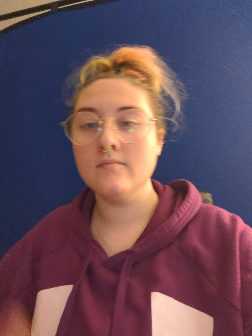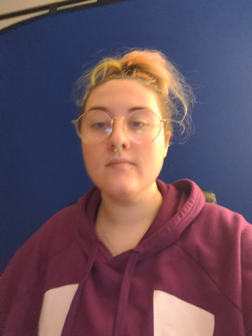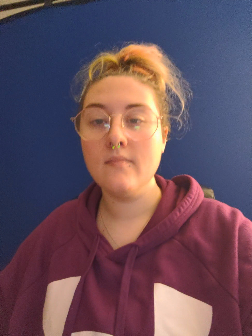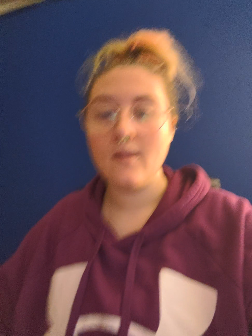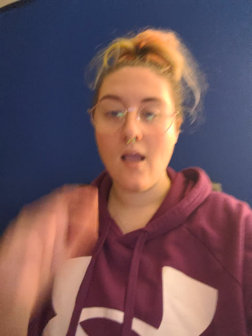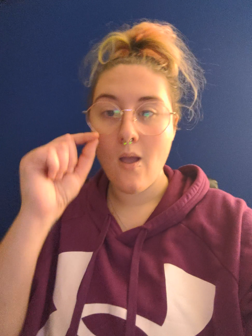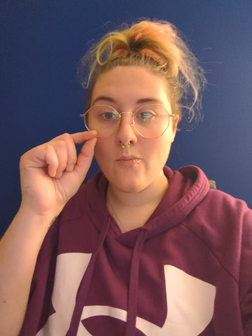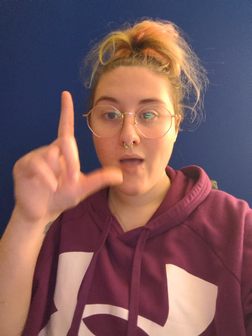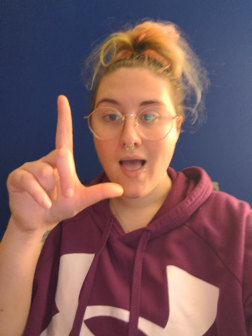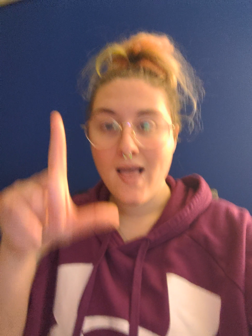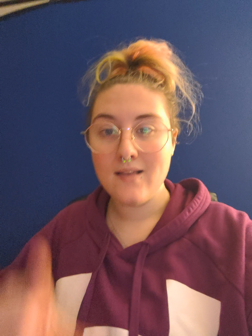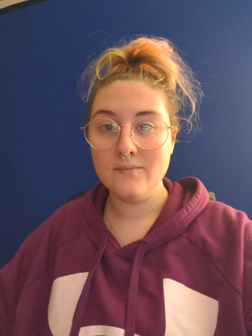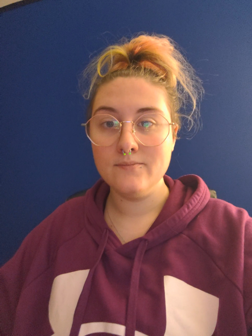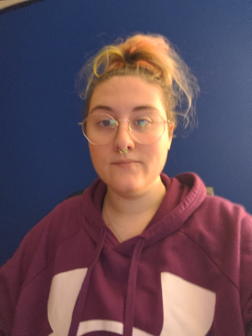awake